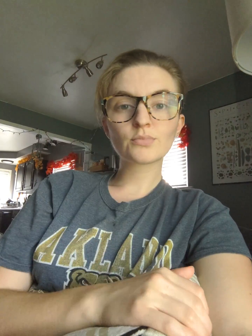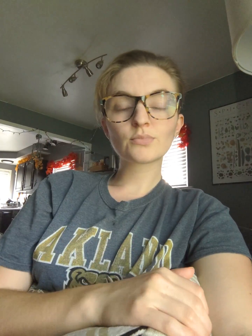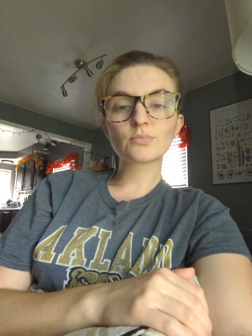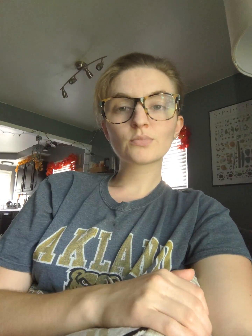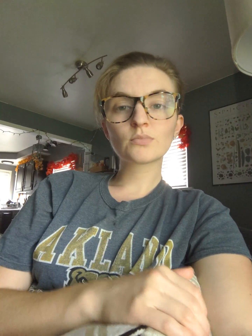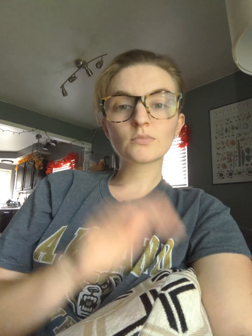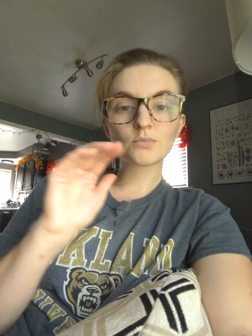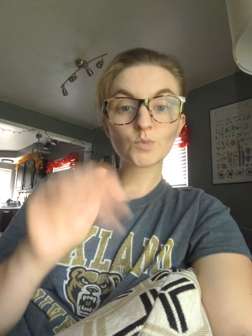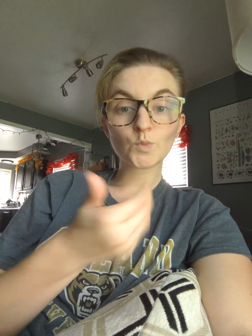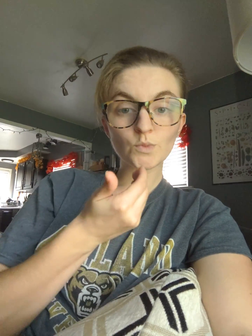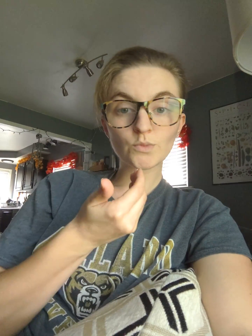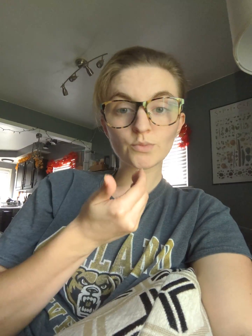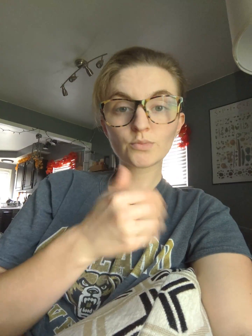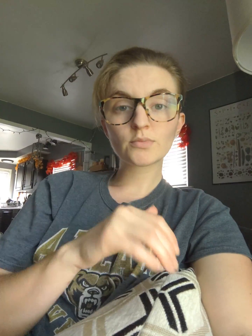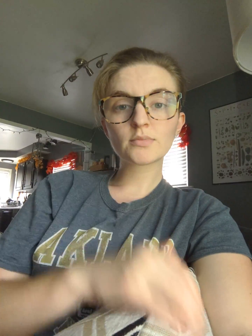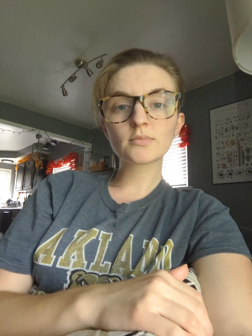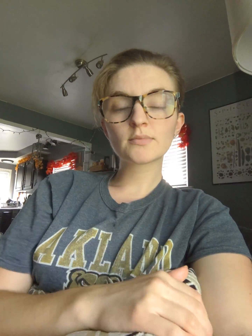new